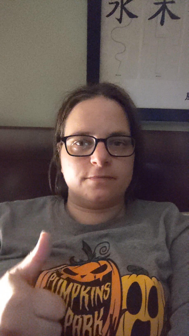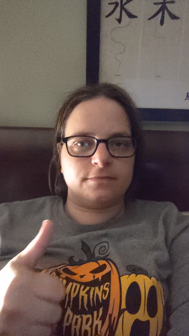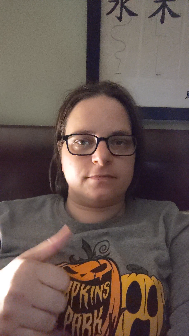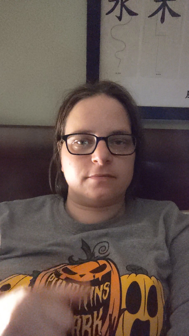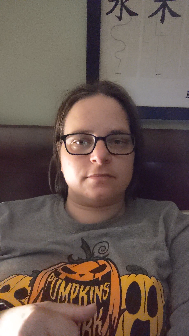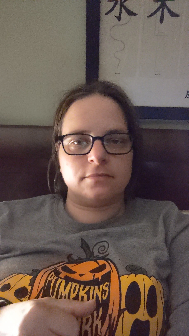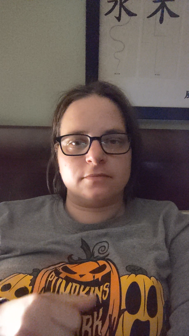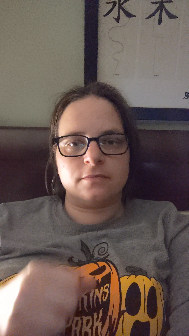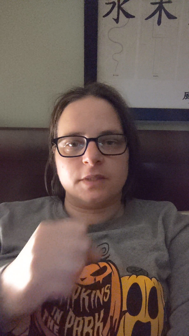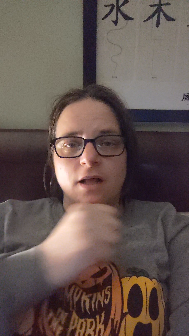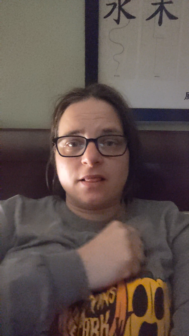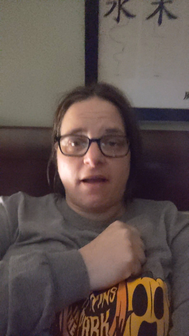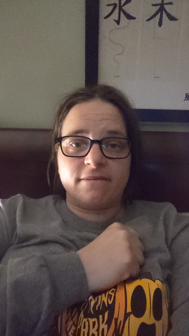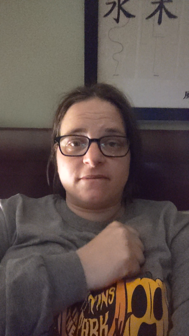love